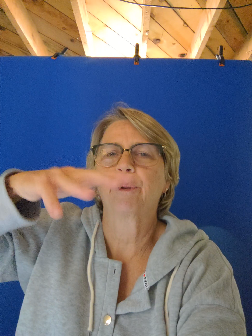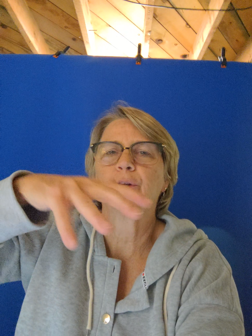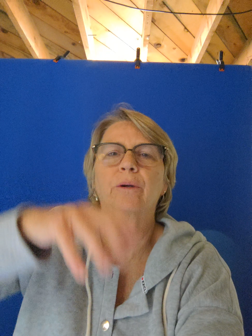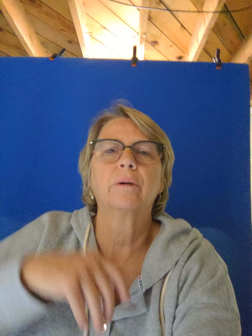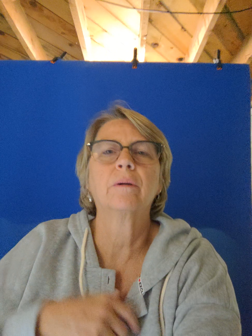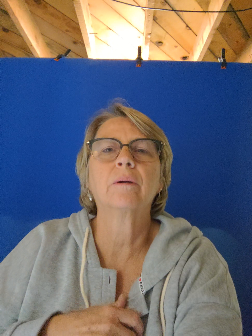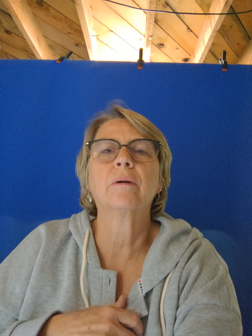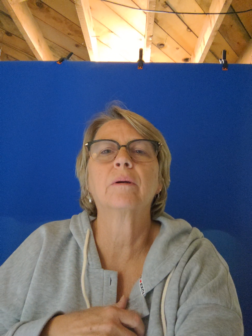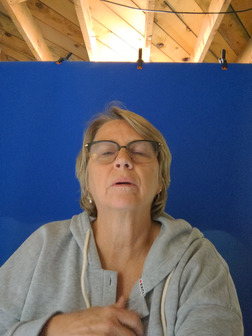helicopter